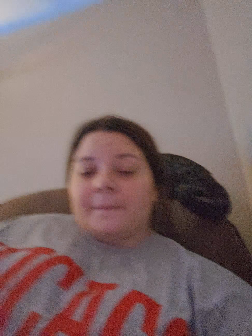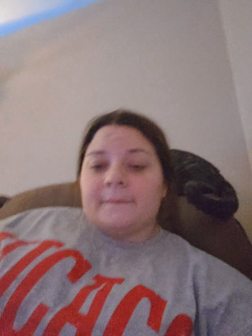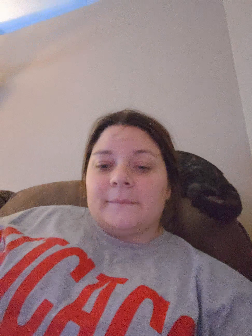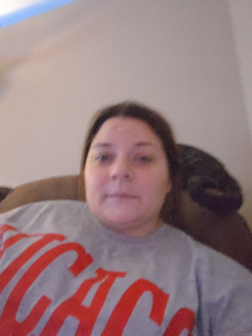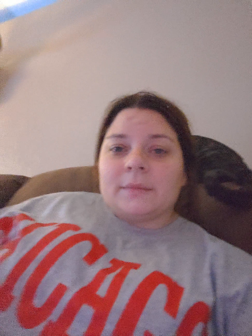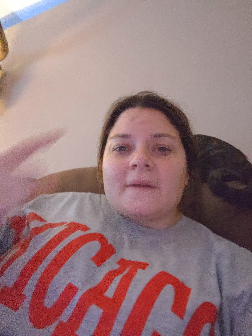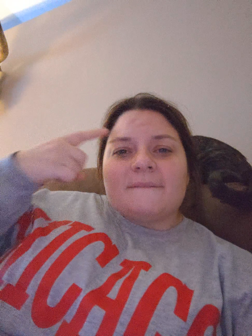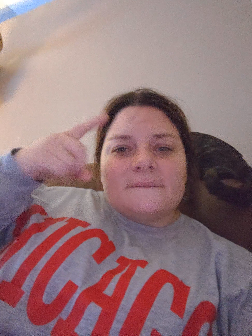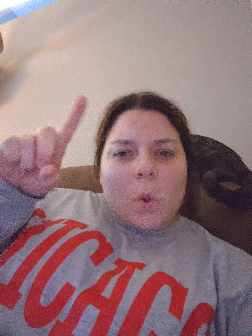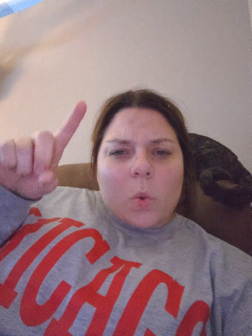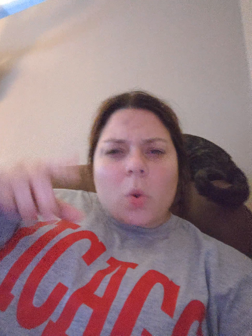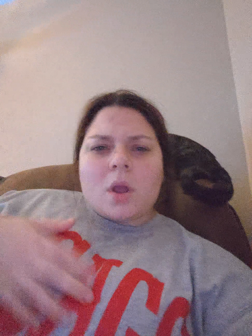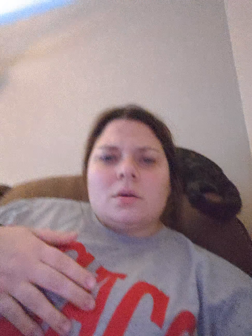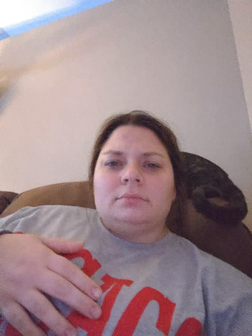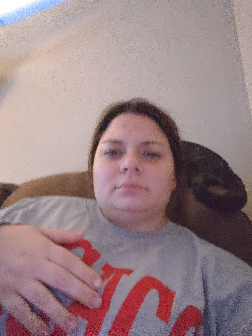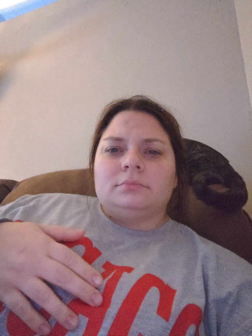for